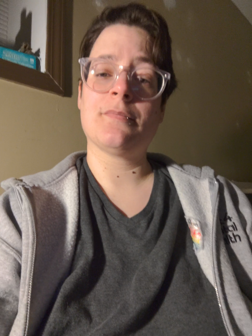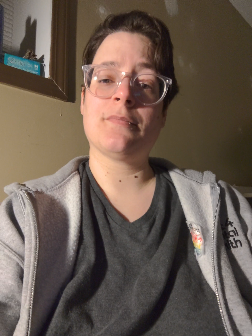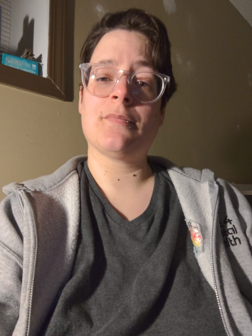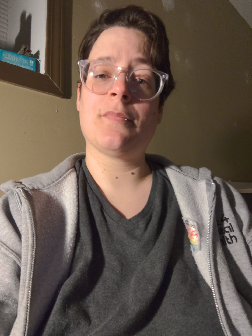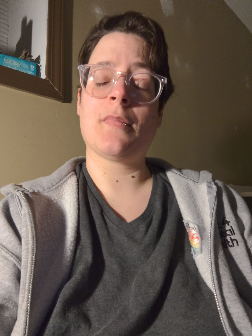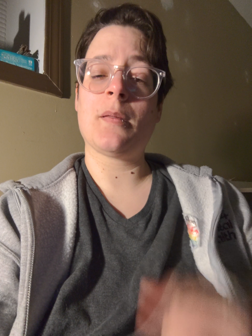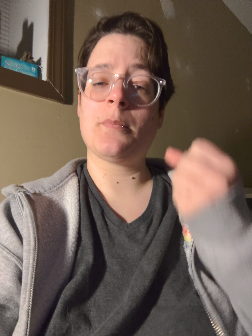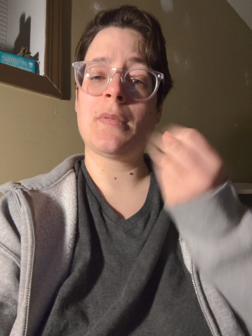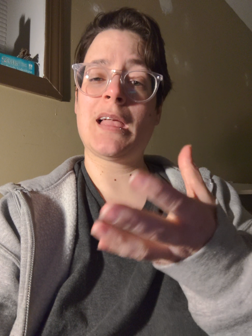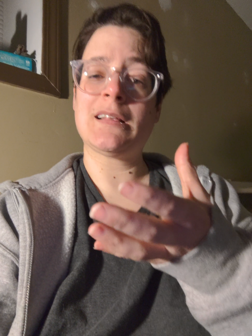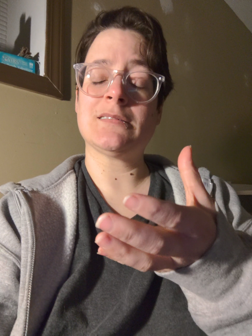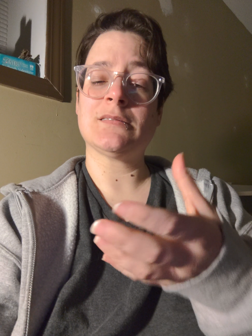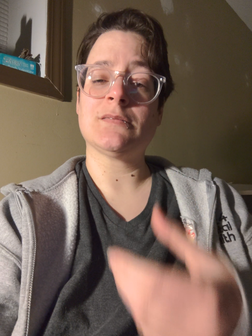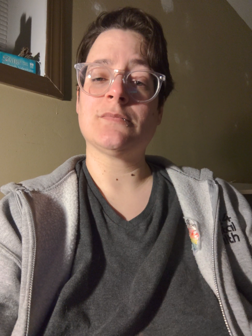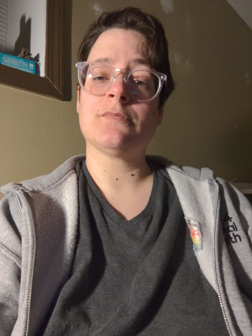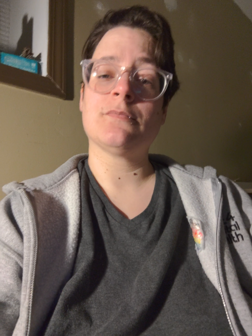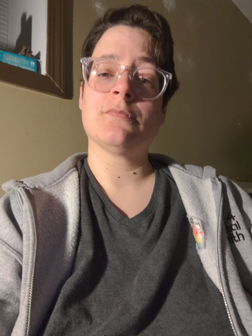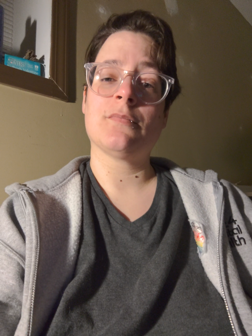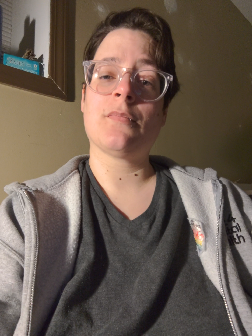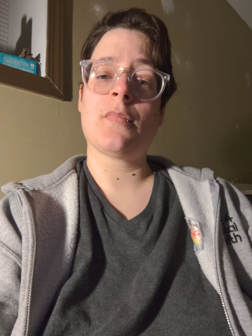many